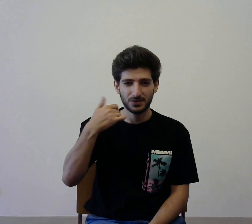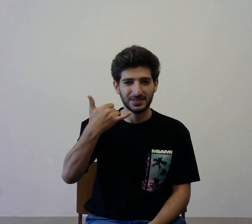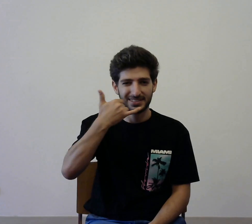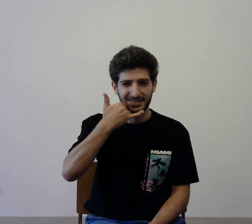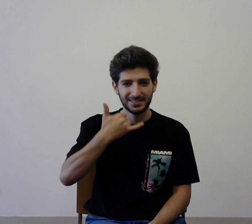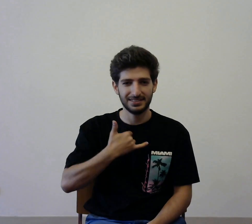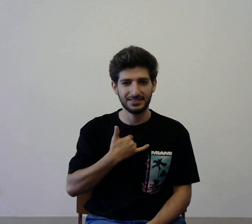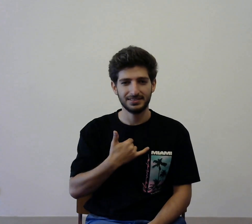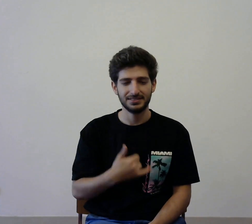zəng